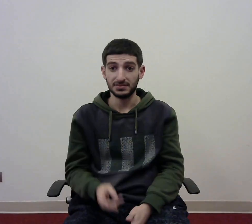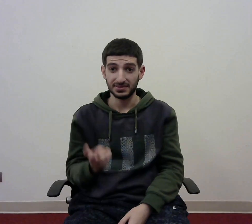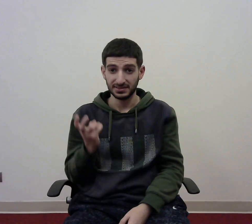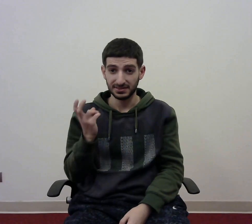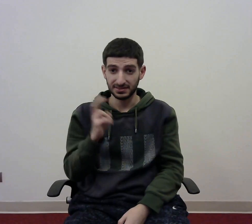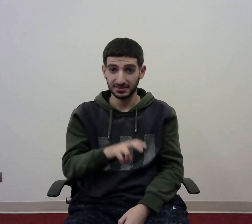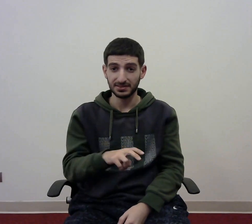gəlmək